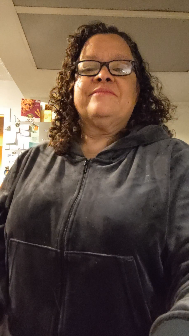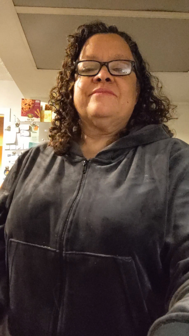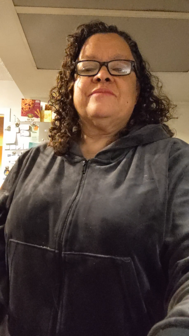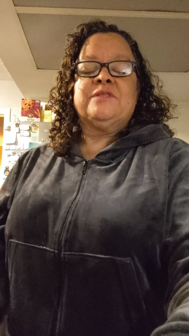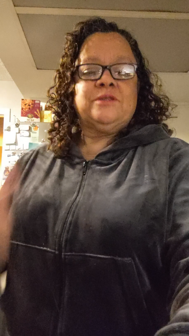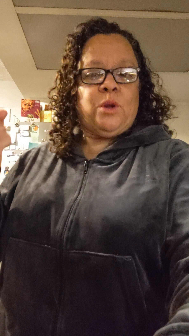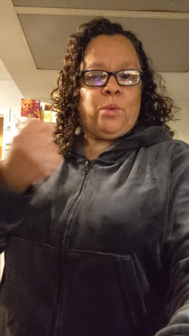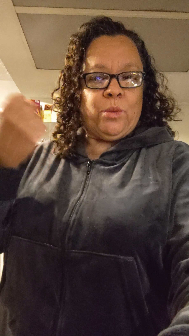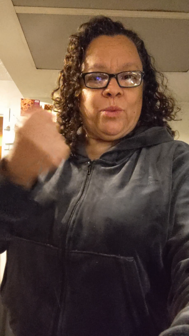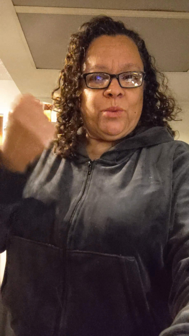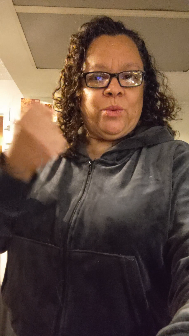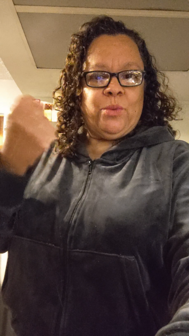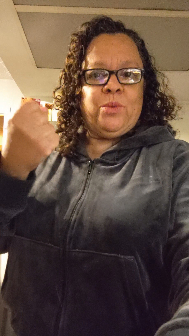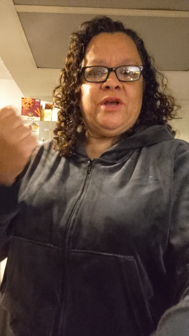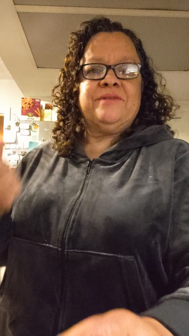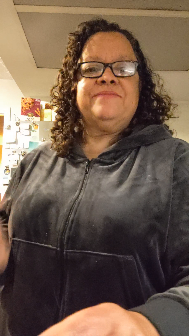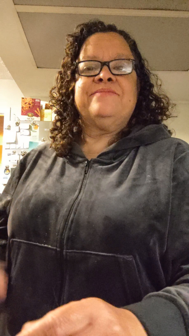hold